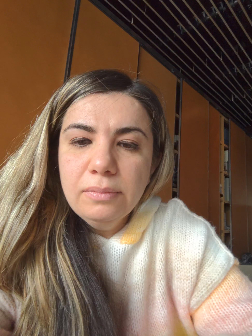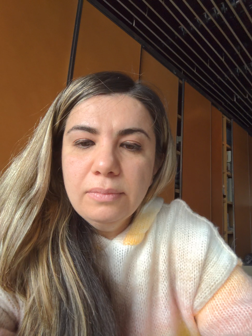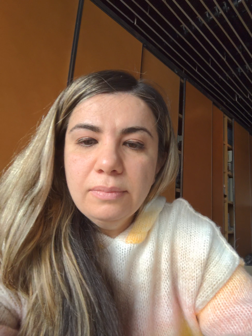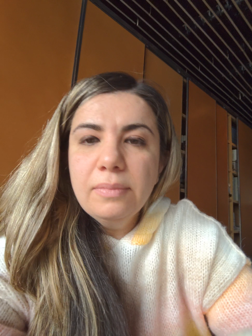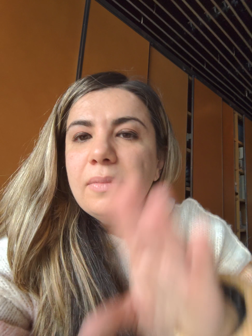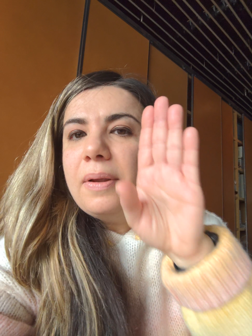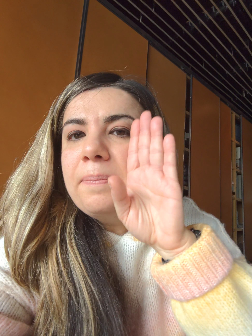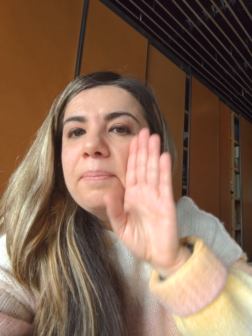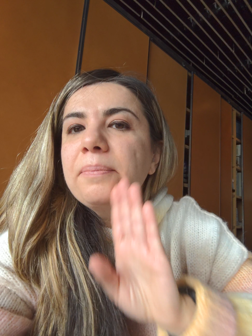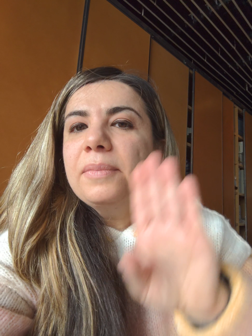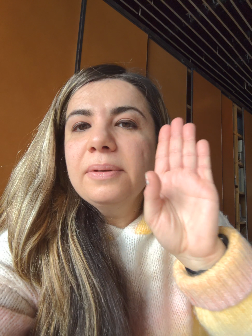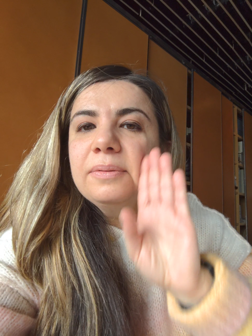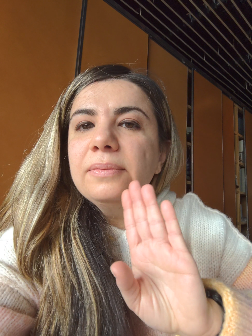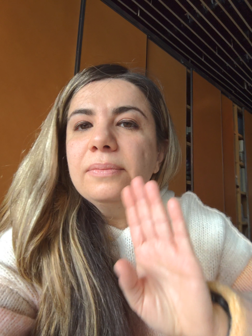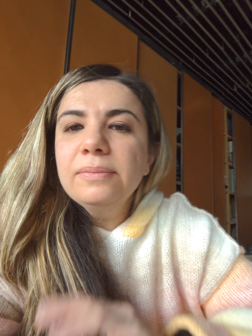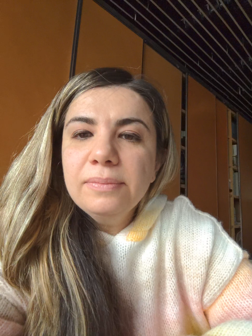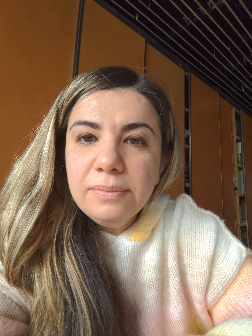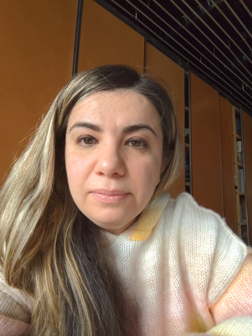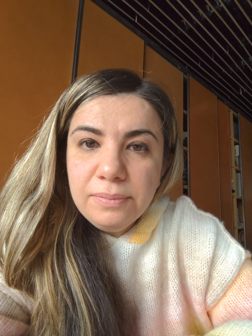brown